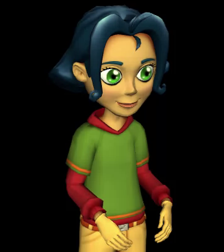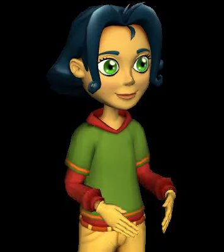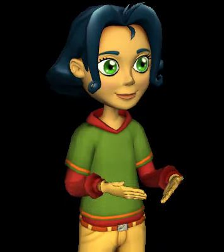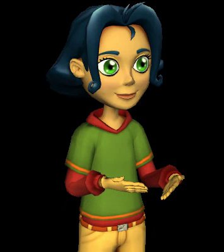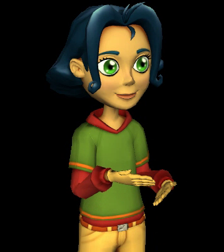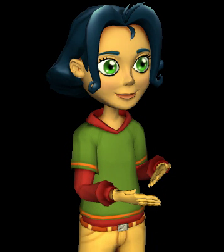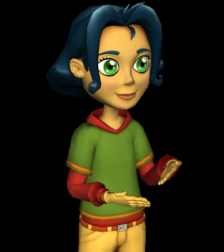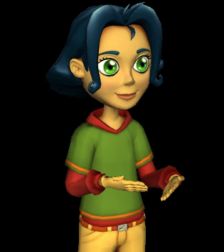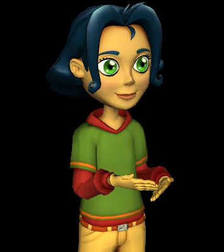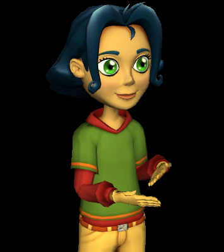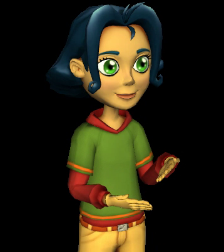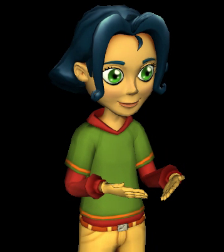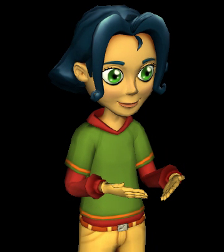يبادل